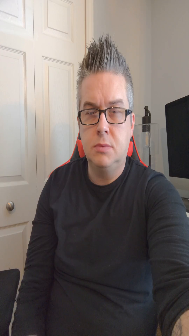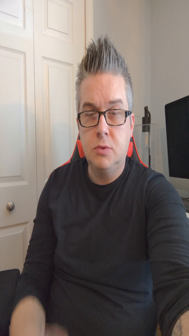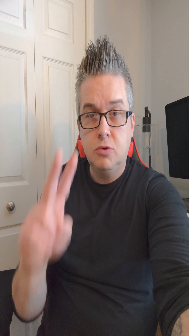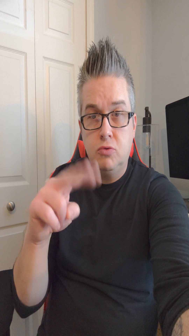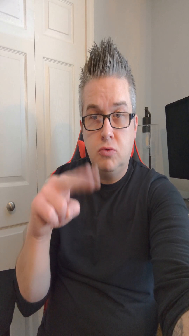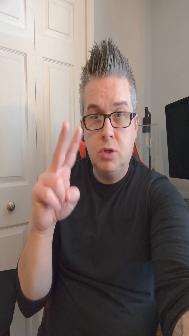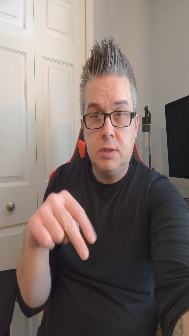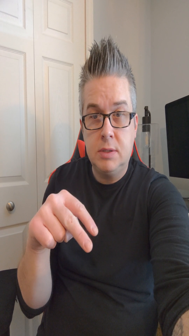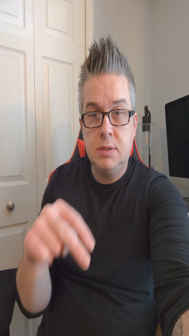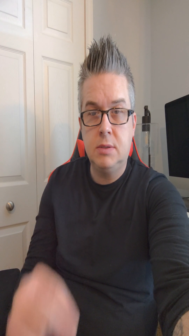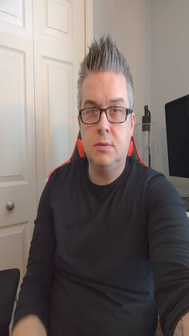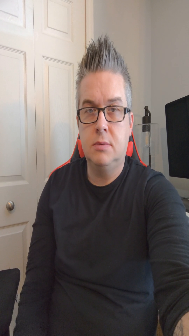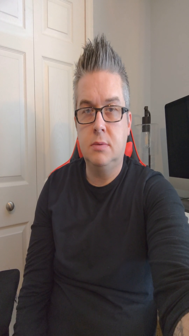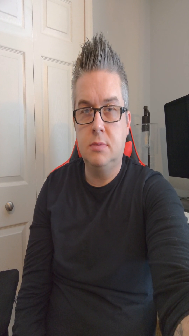read